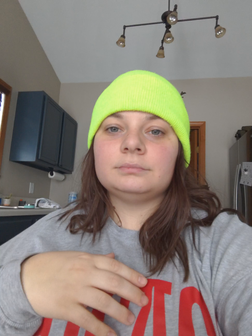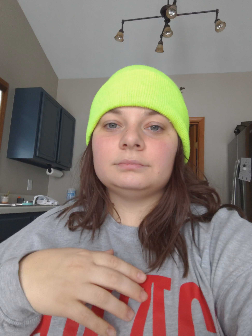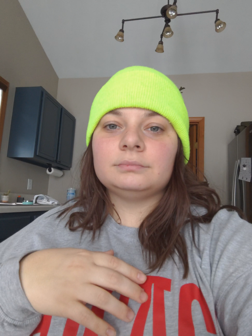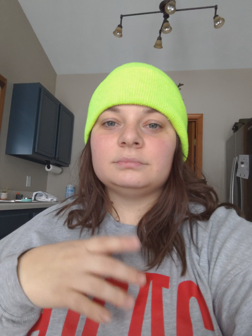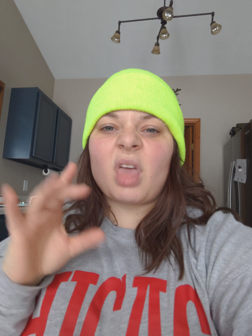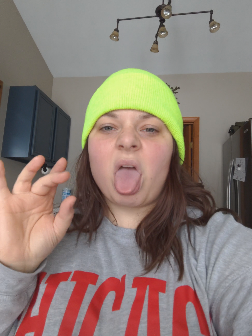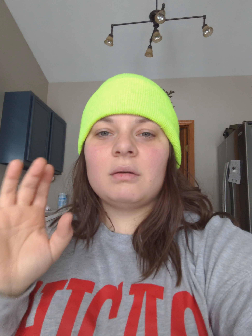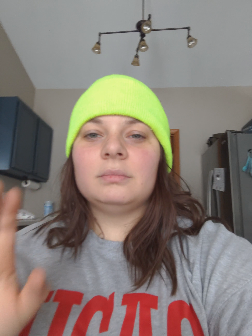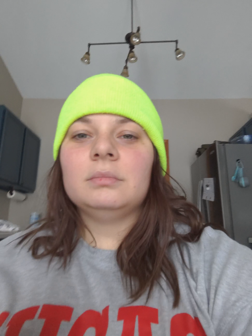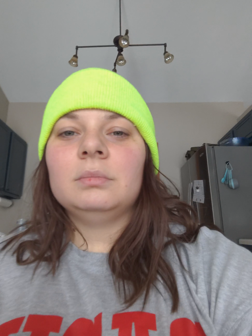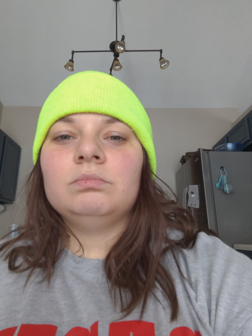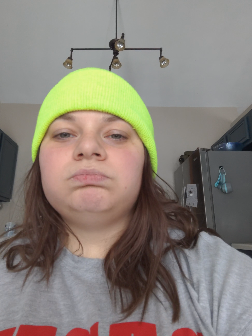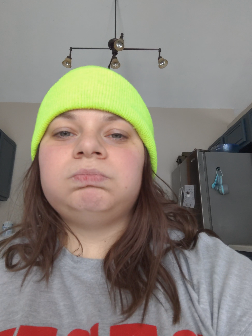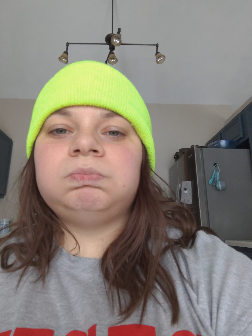food